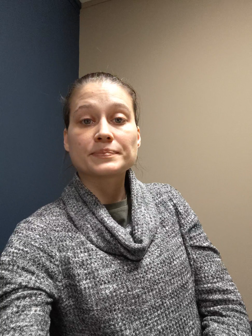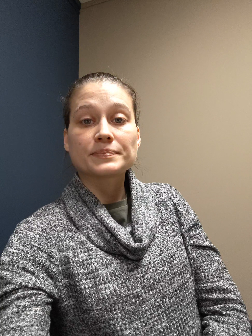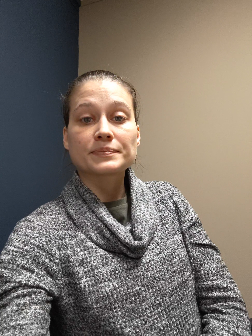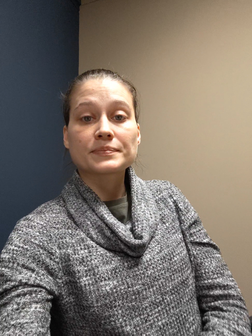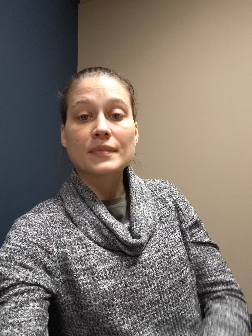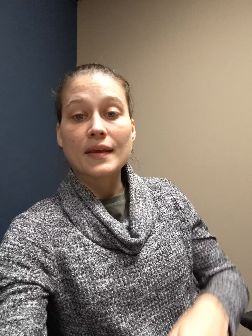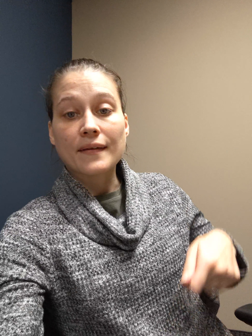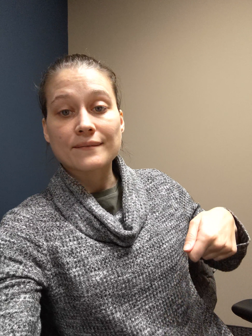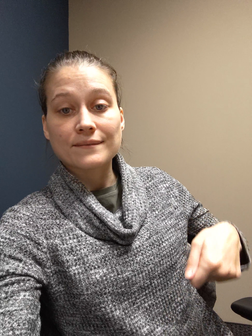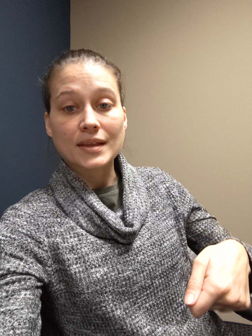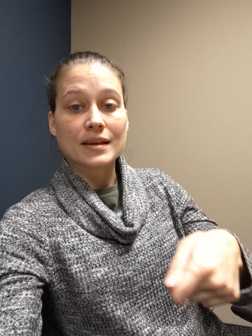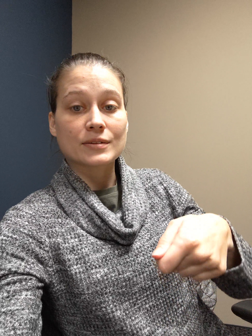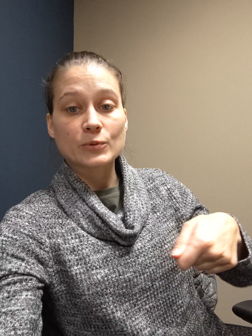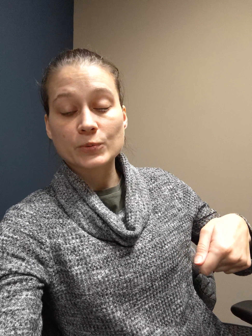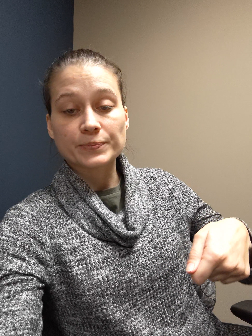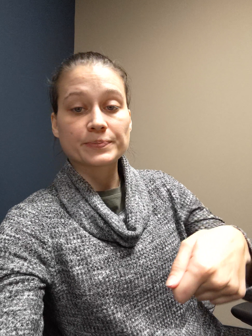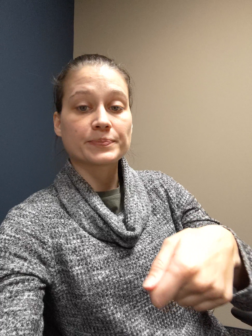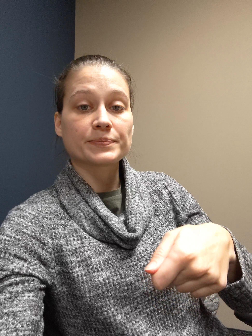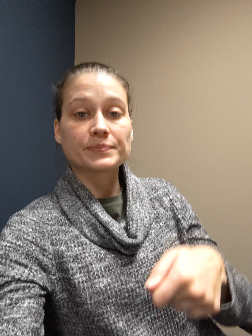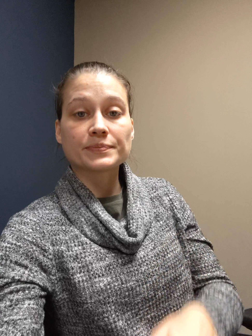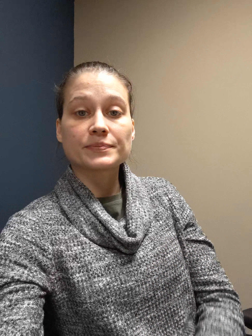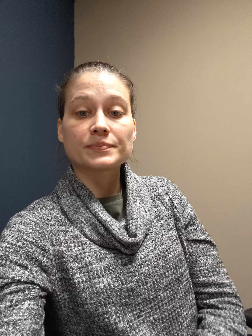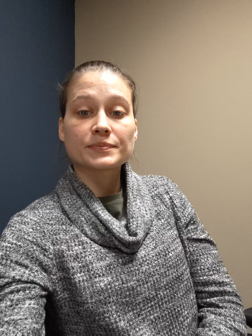vacuum